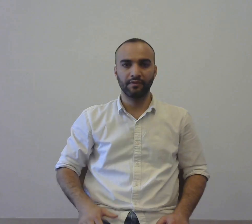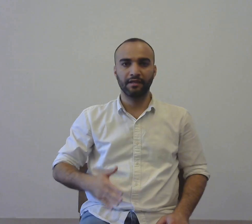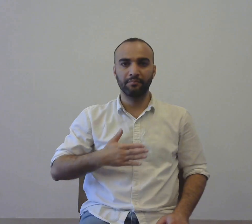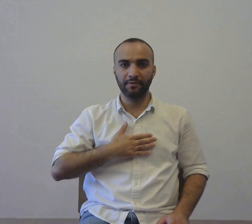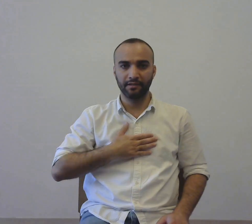mən